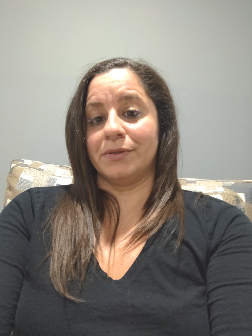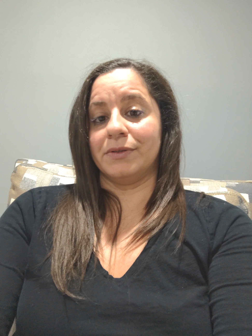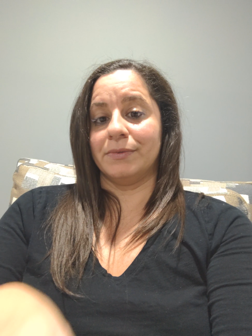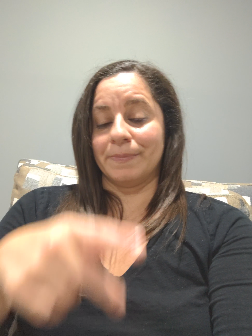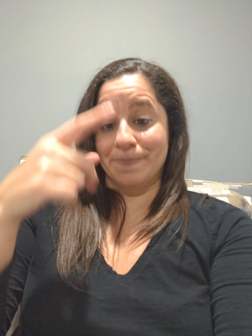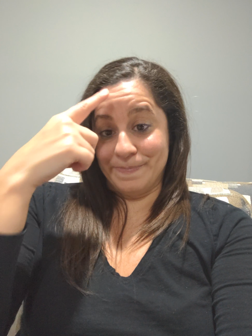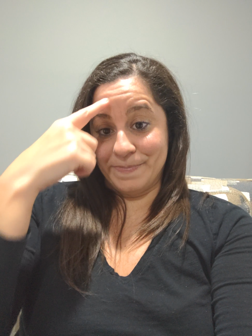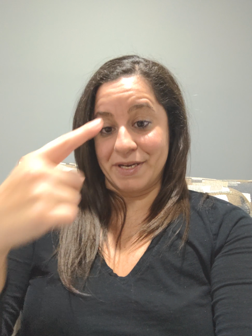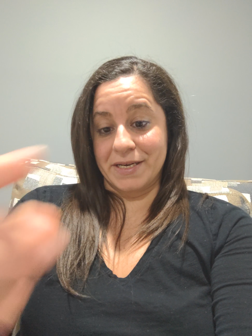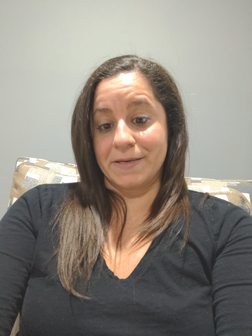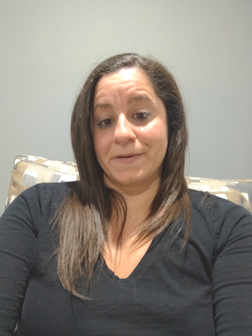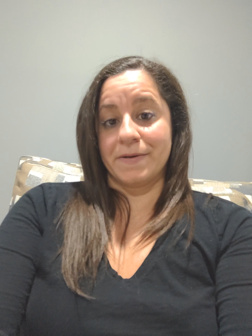penny